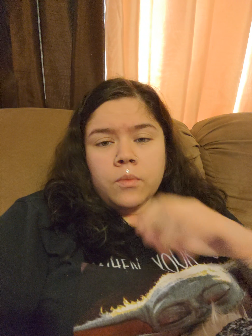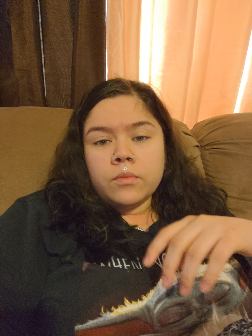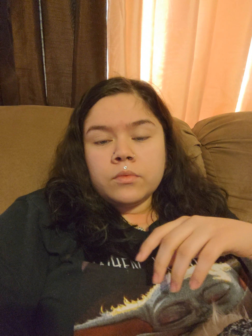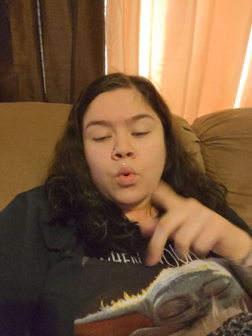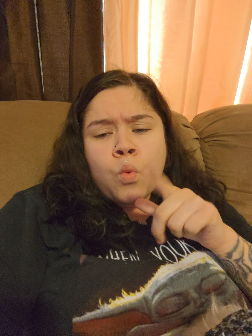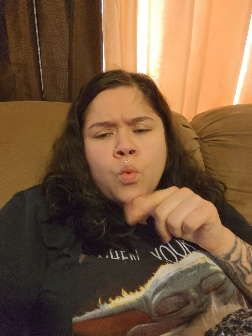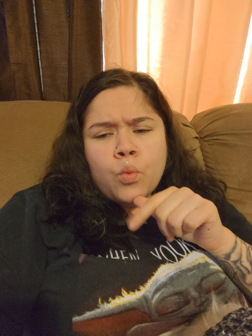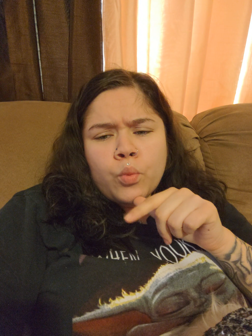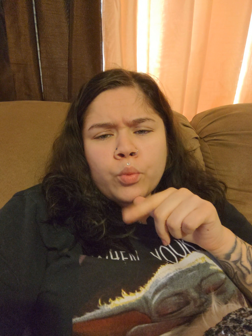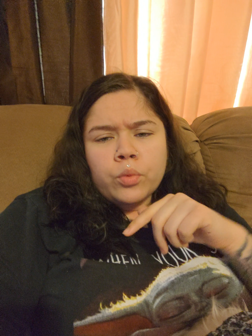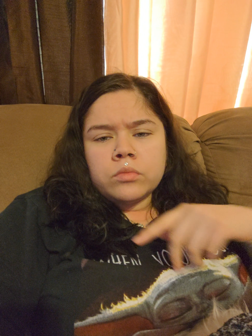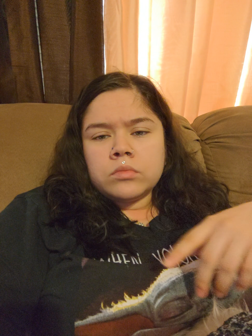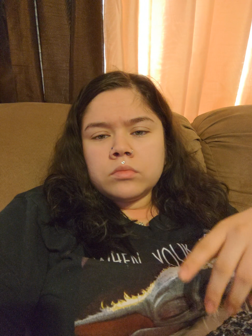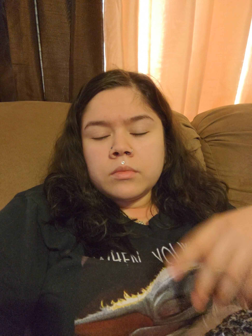who